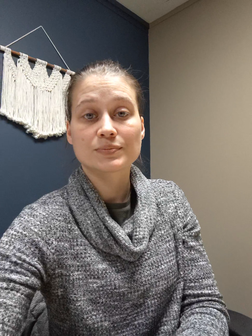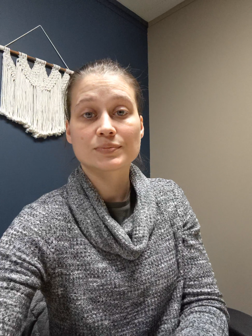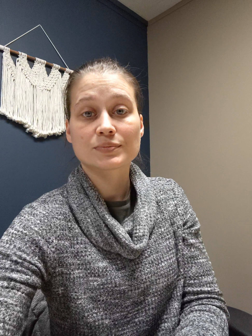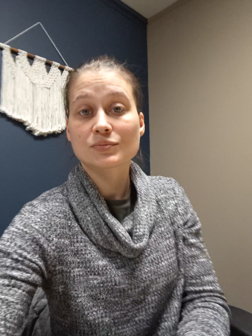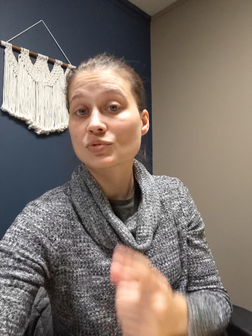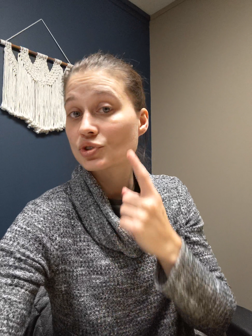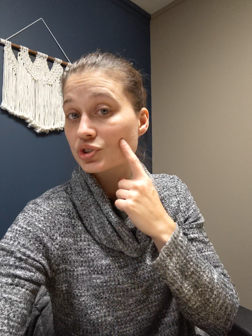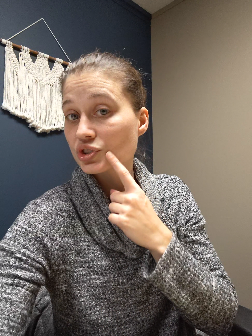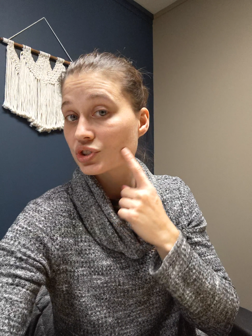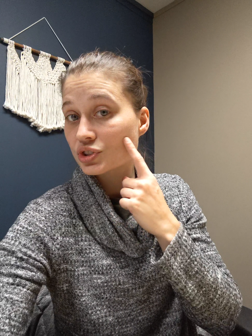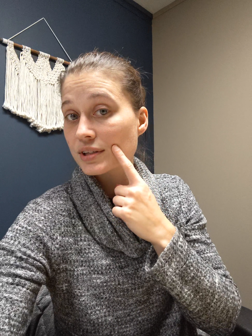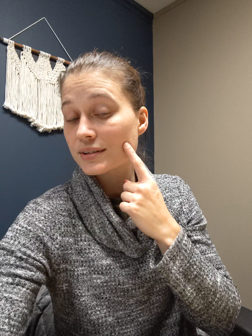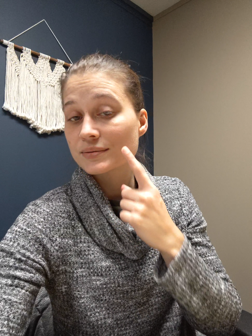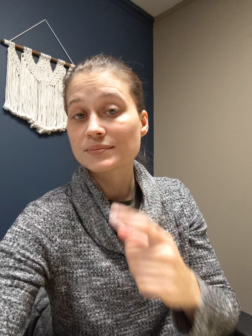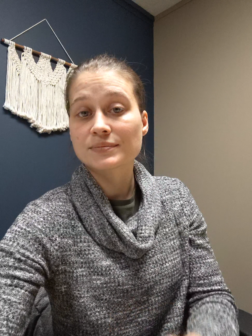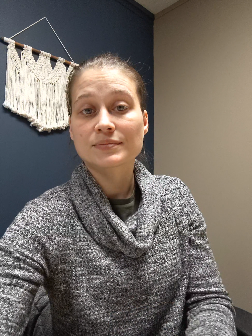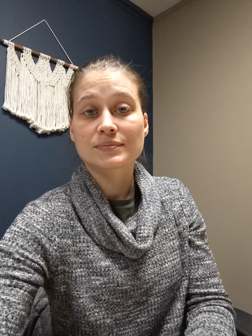cheek